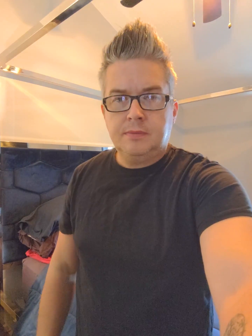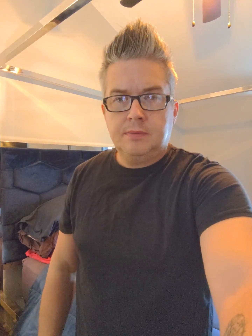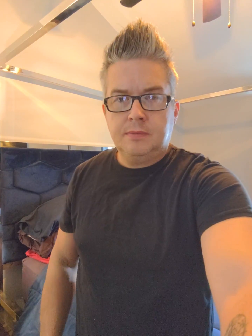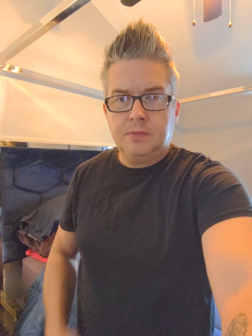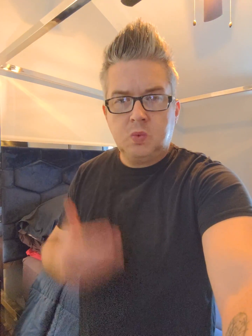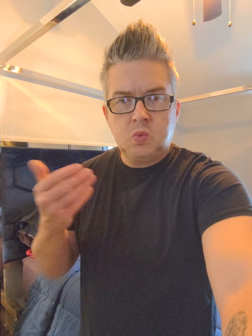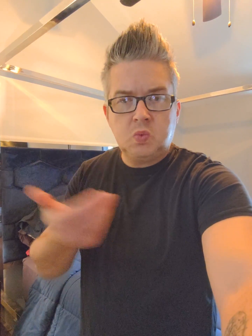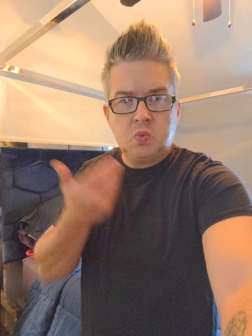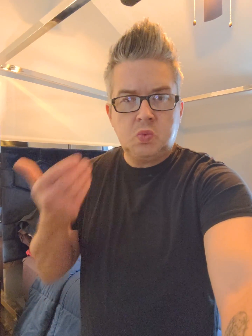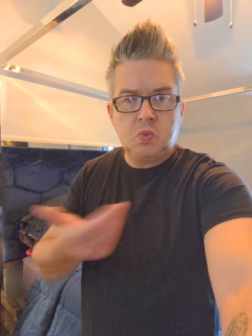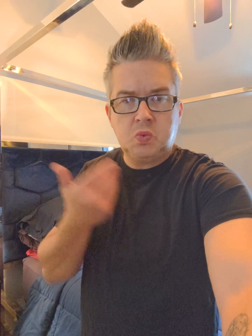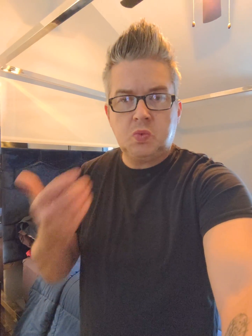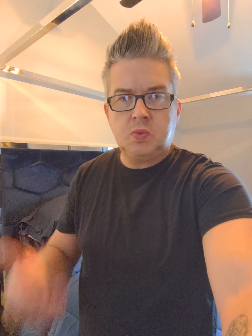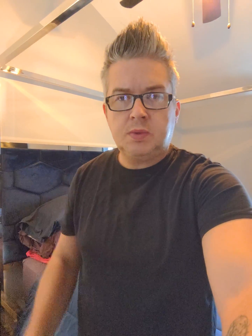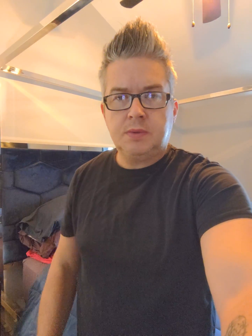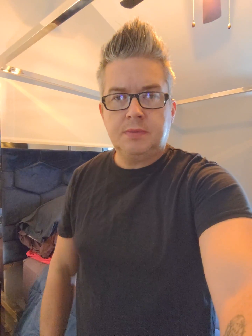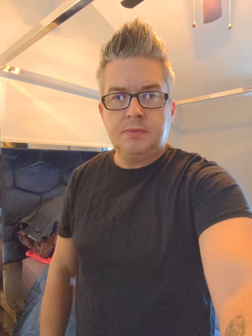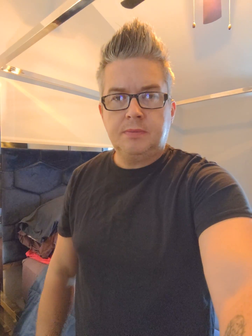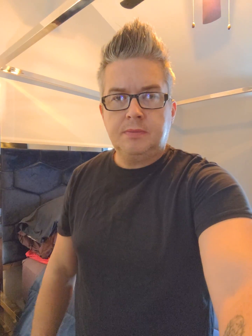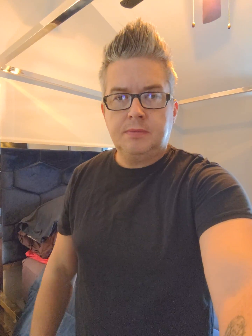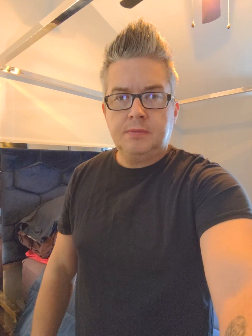new